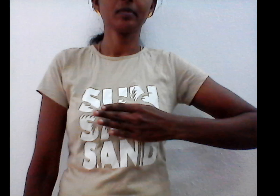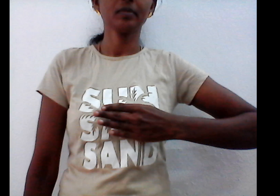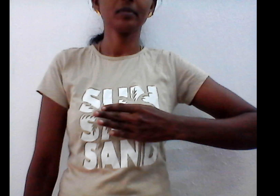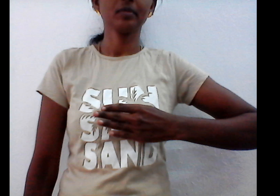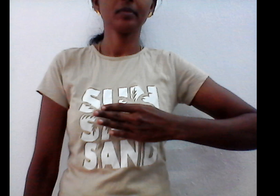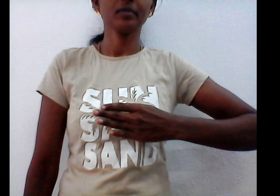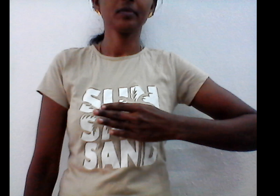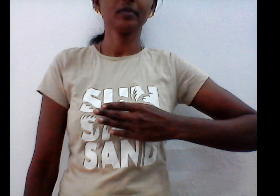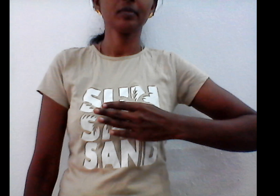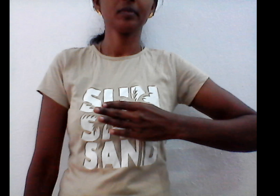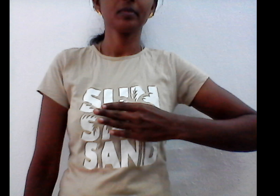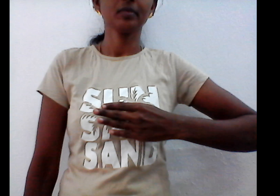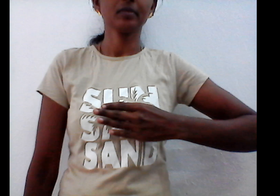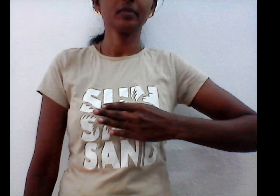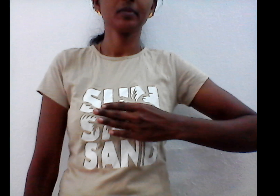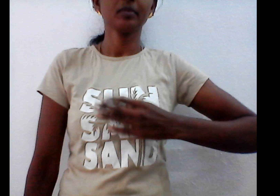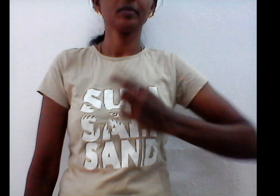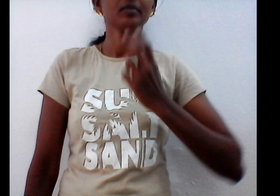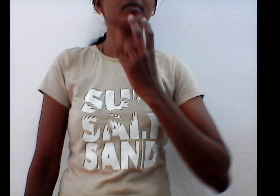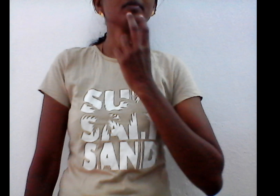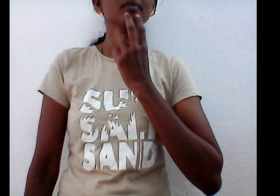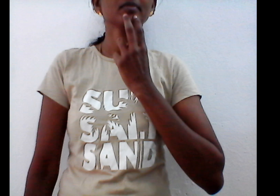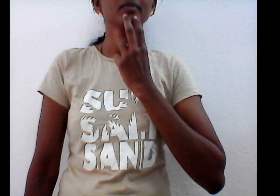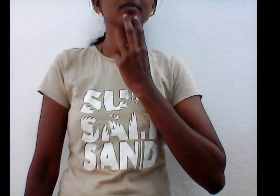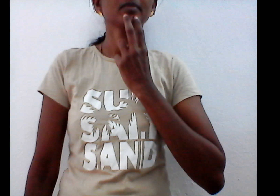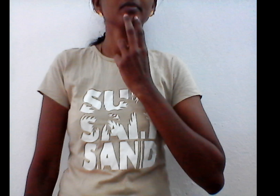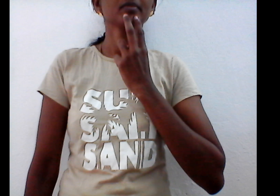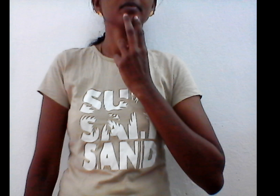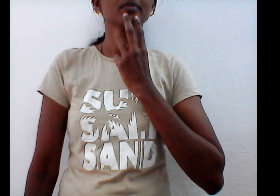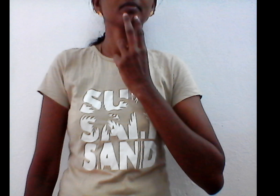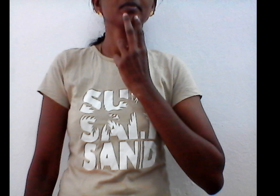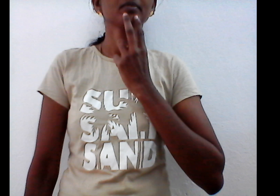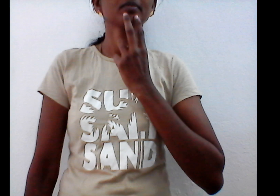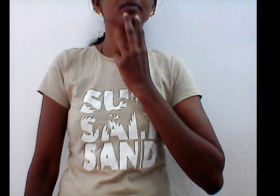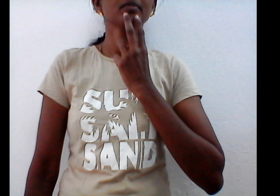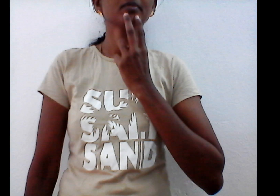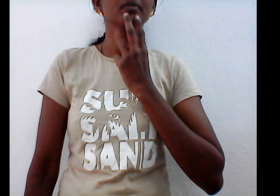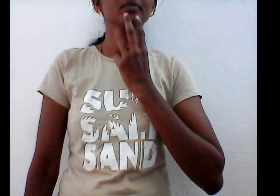അഃ